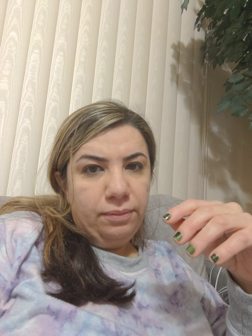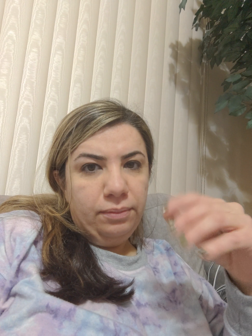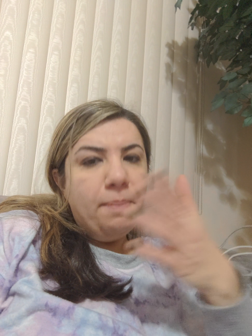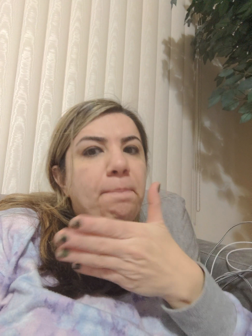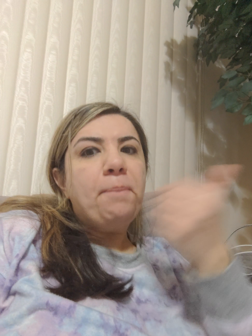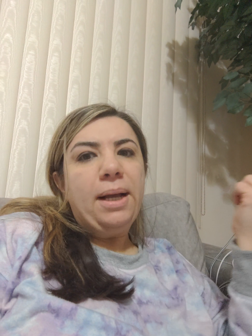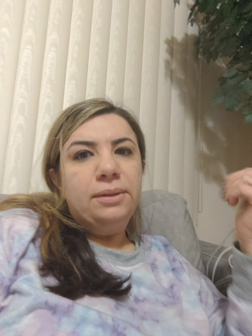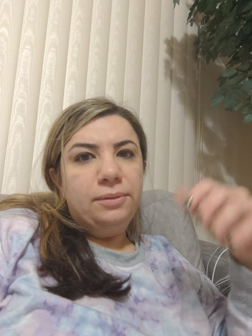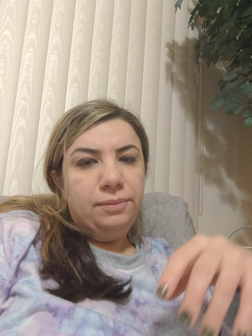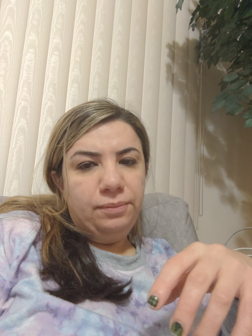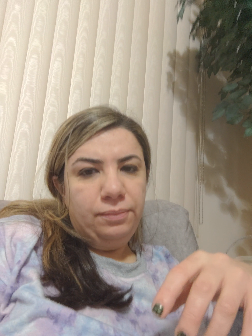better